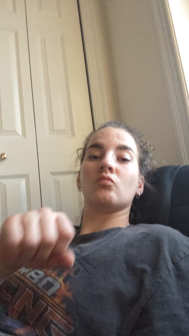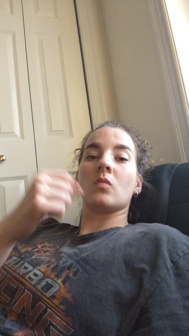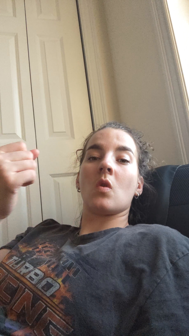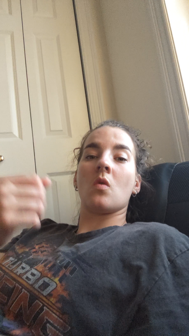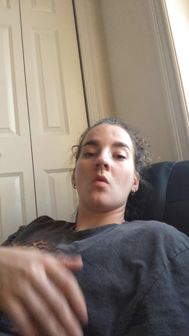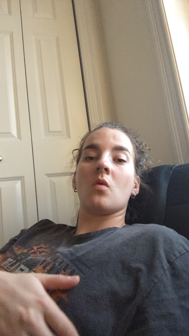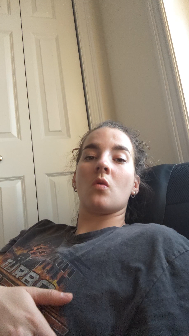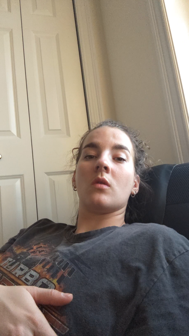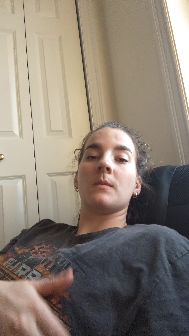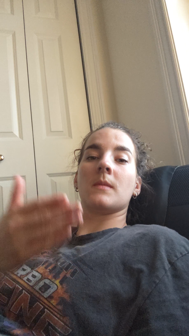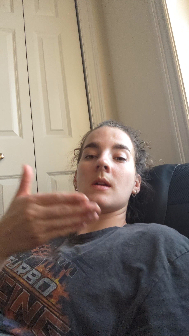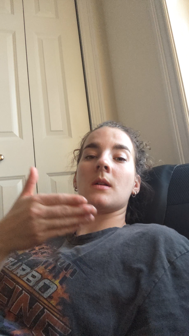baby